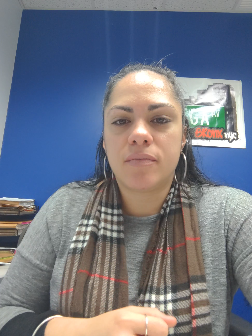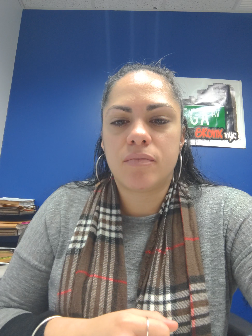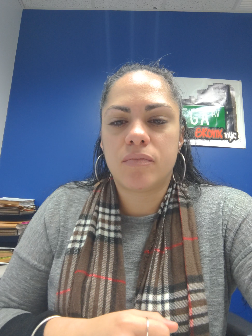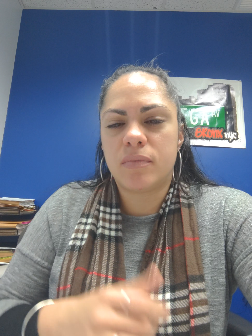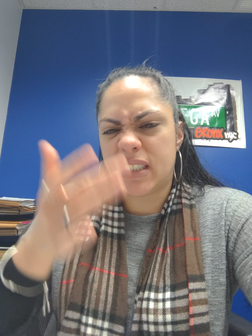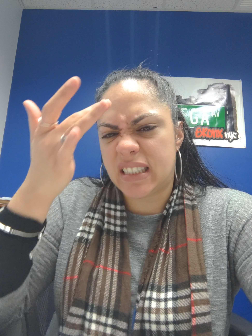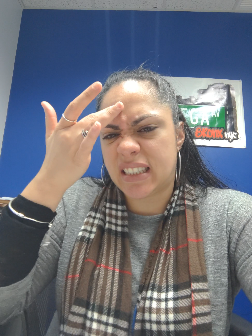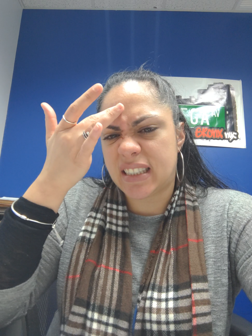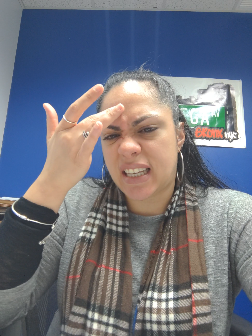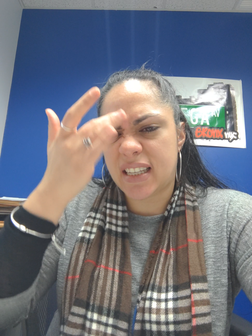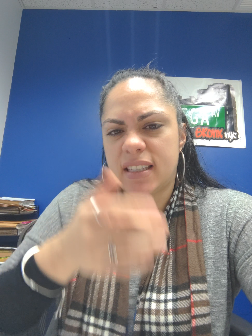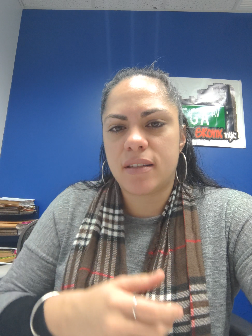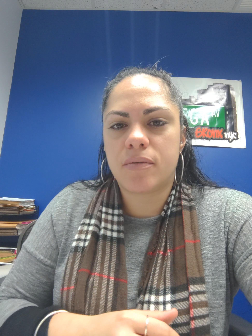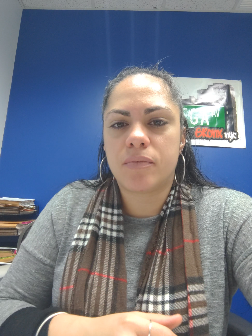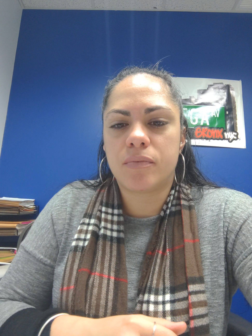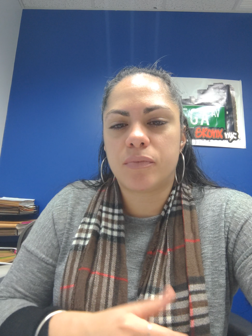sick